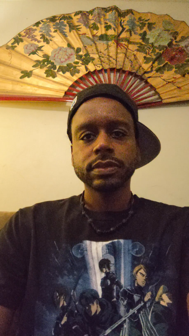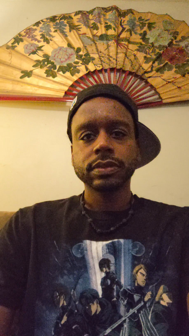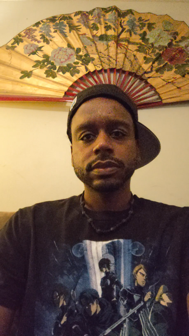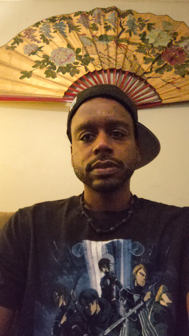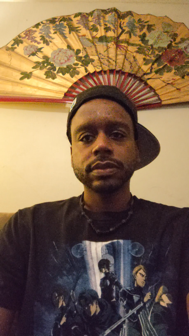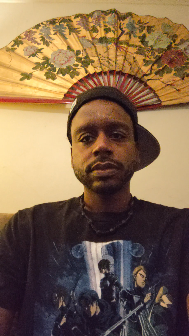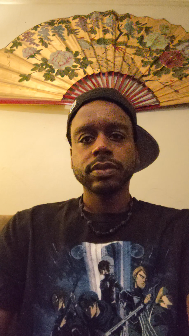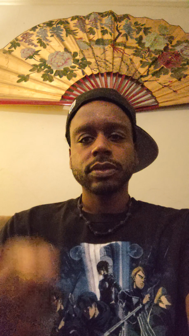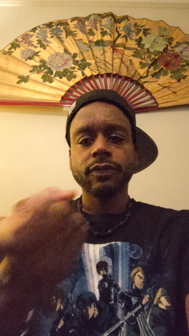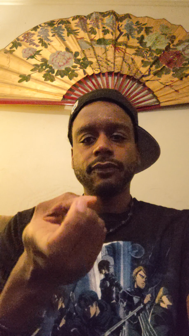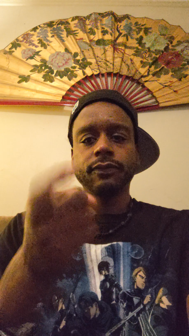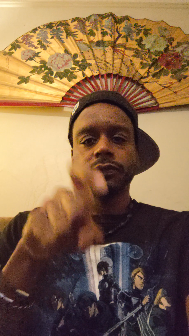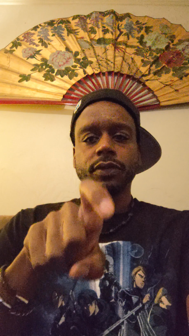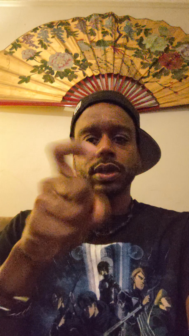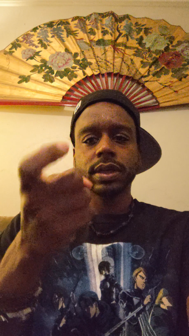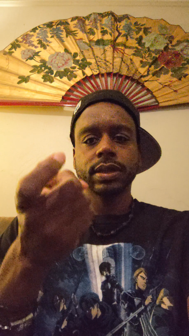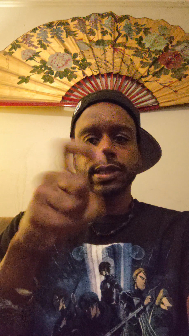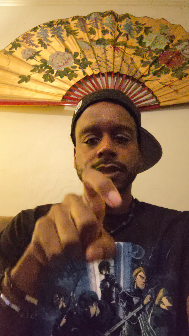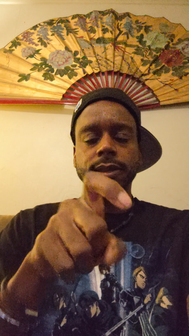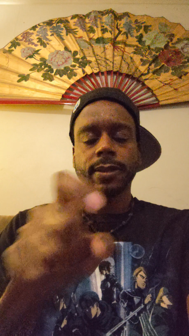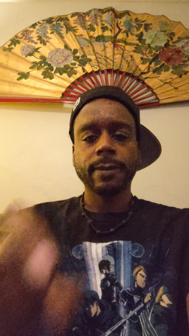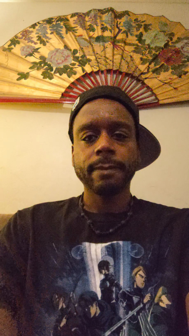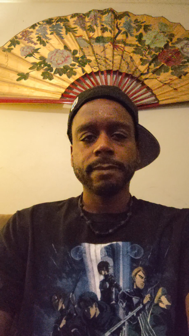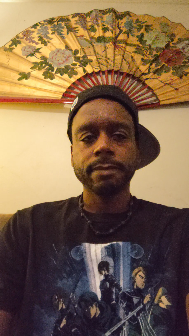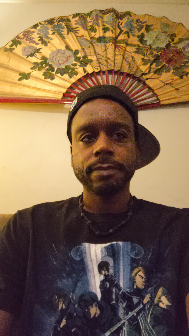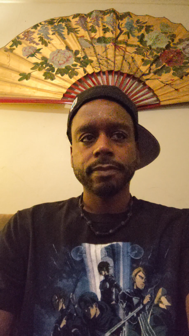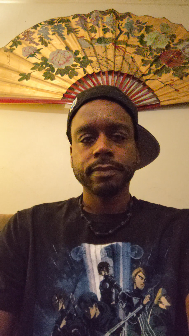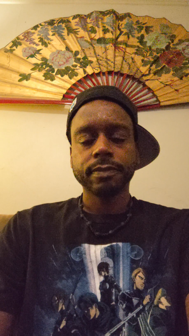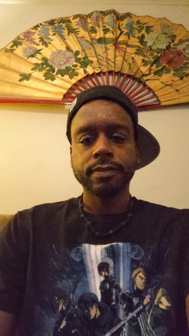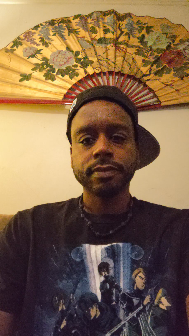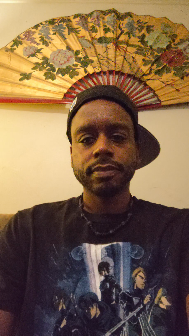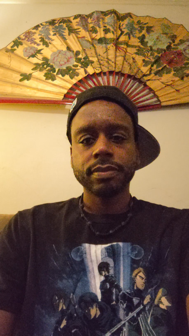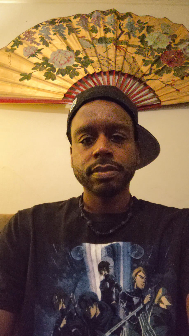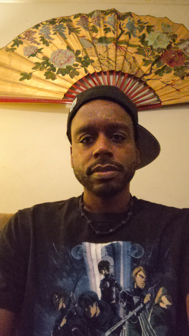friend